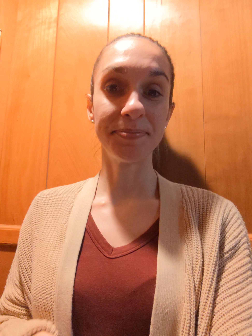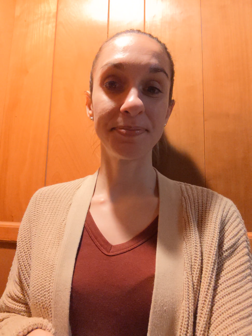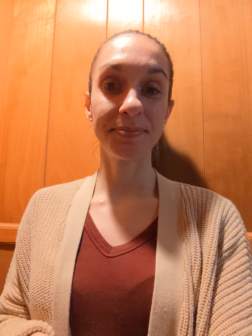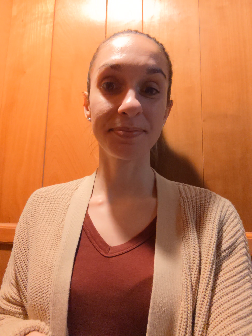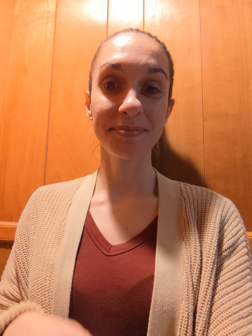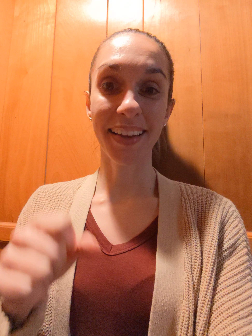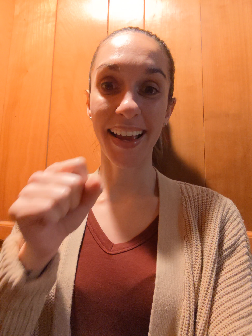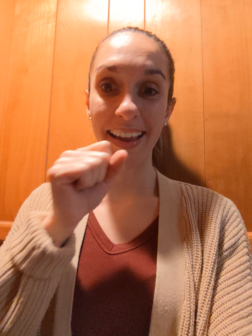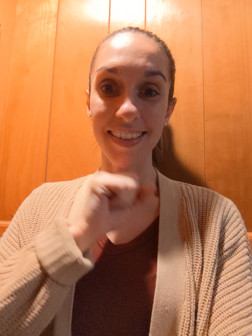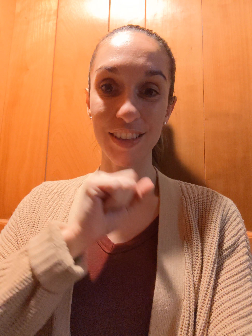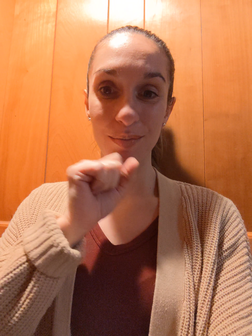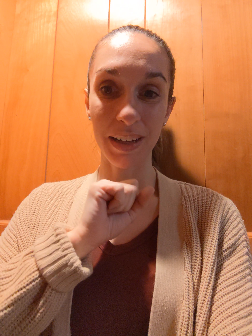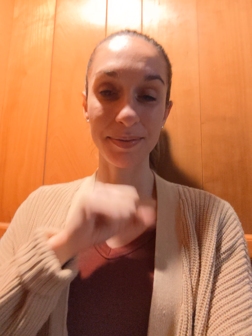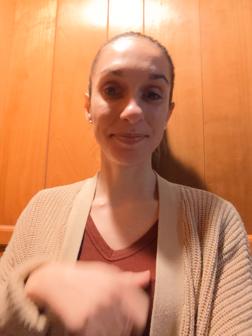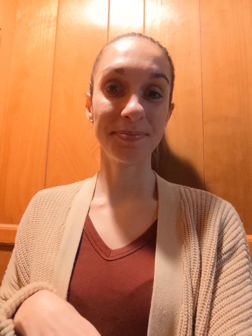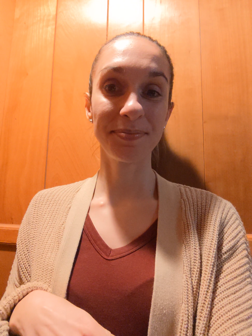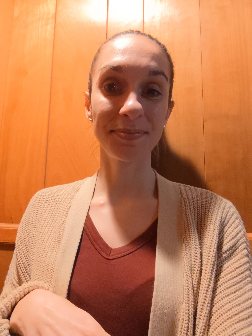ice cream